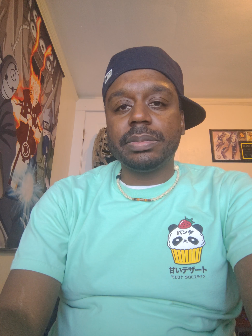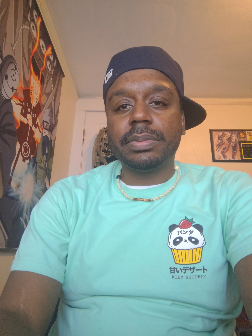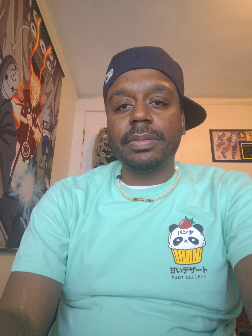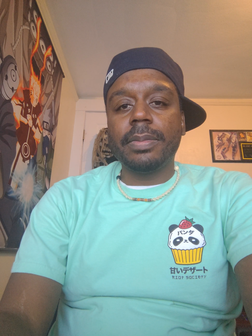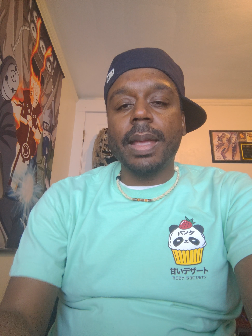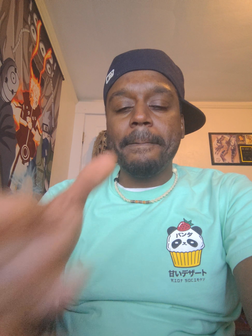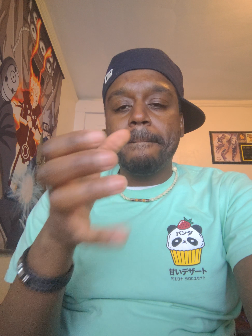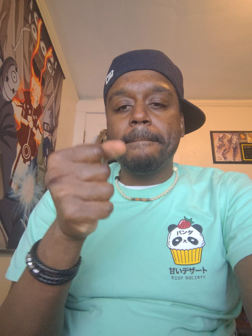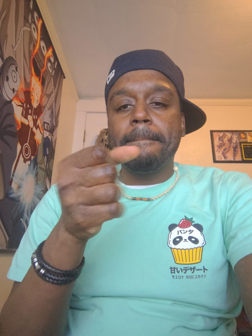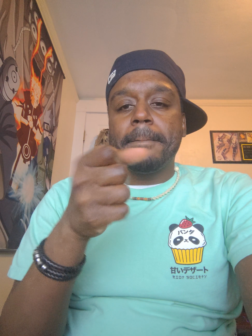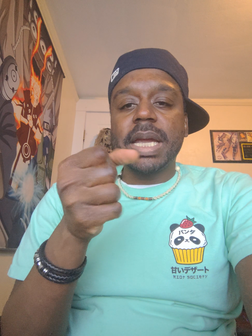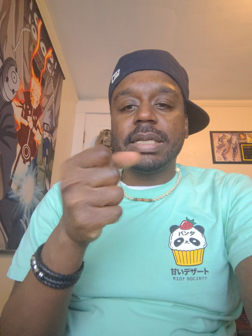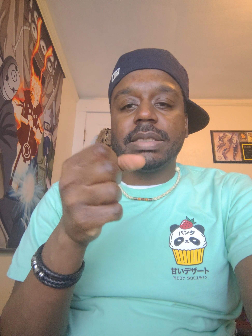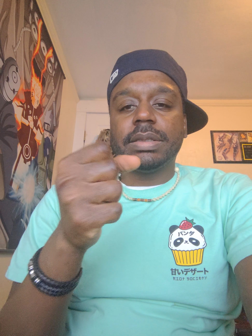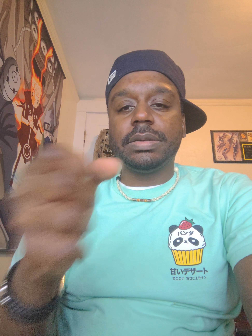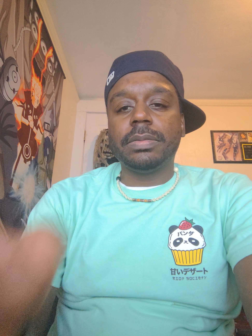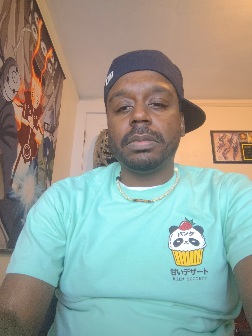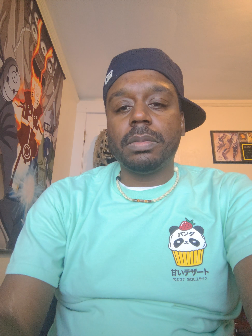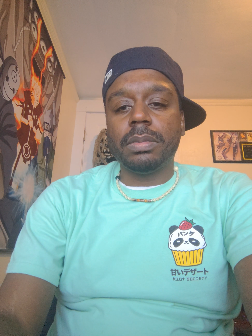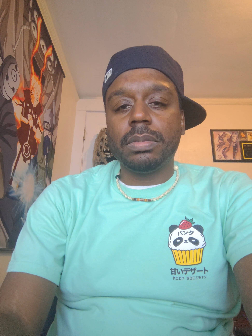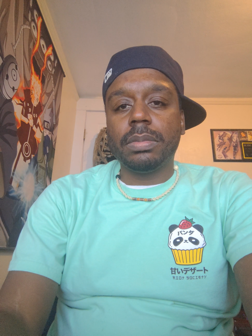milk